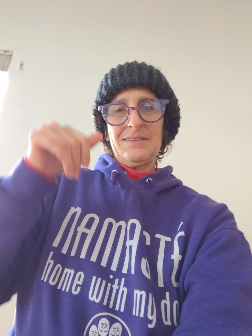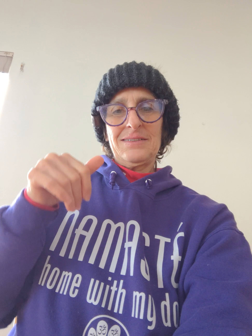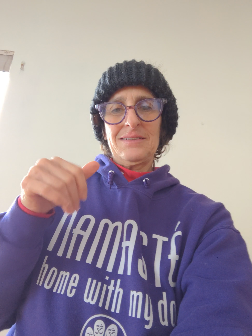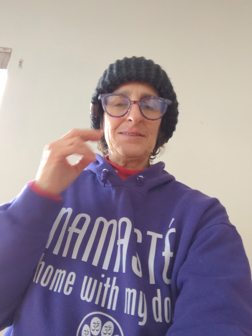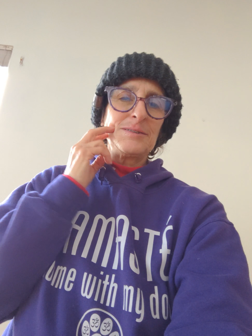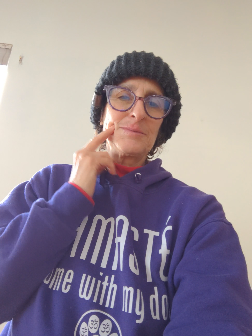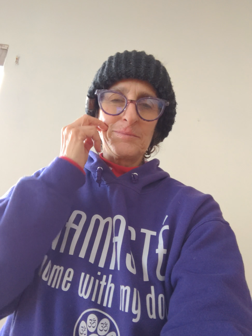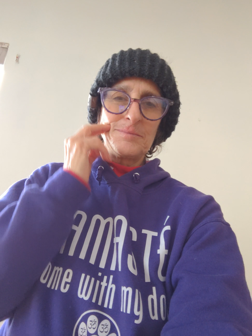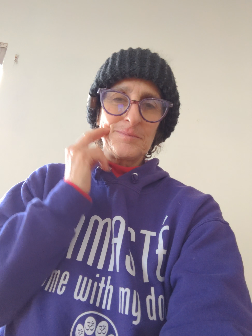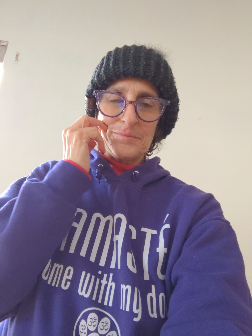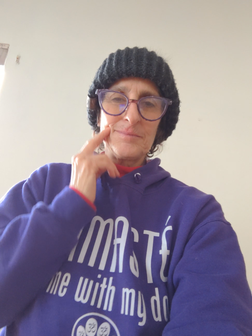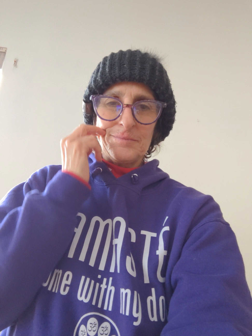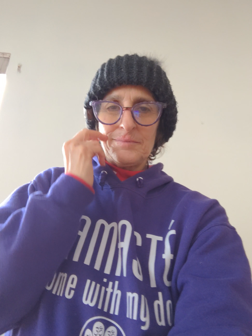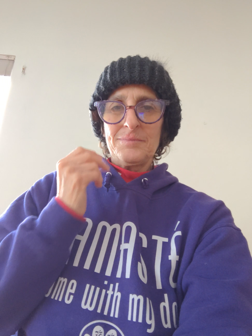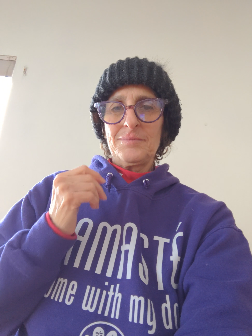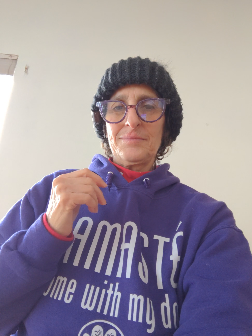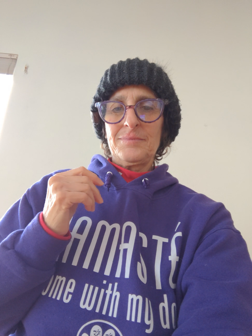gum